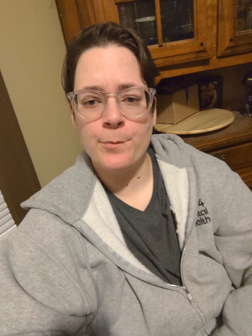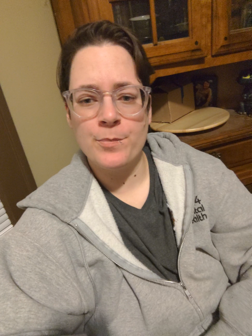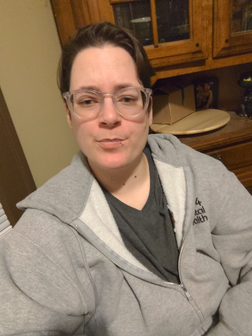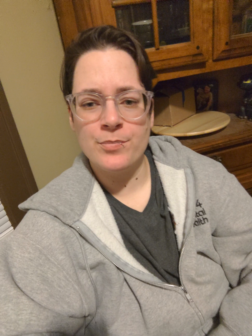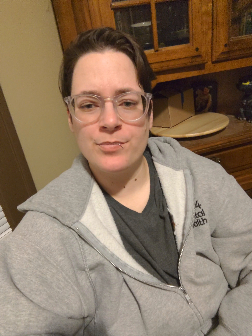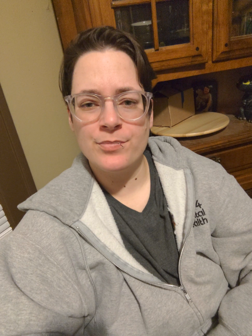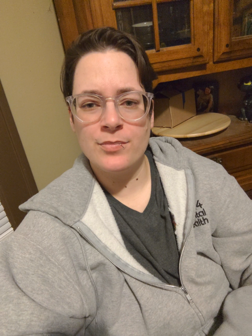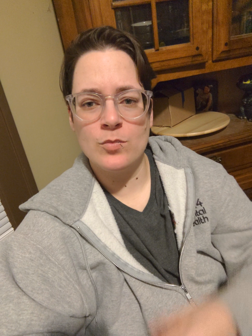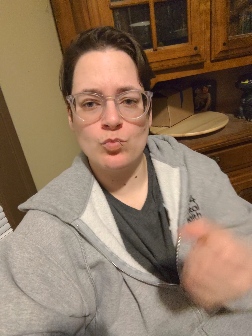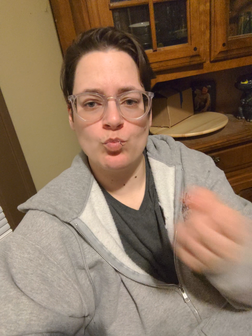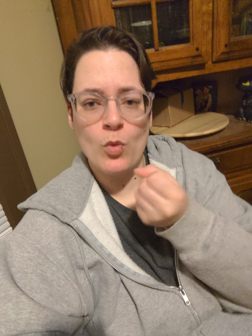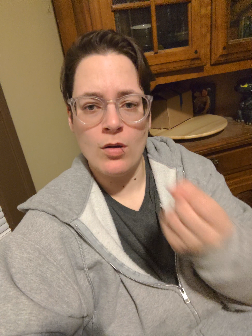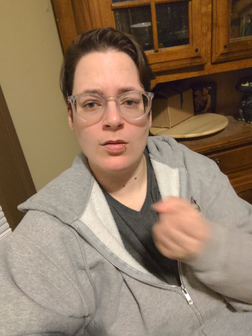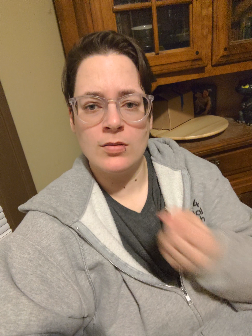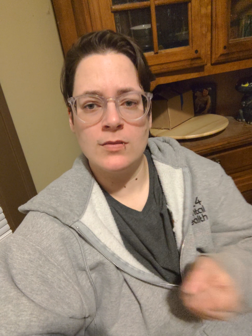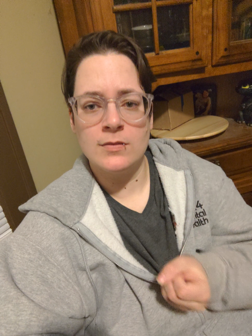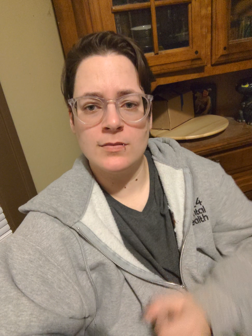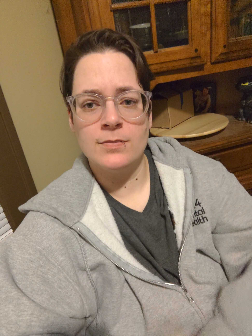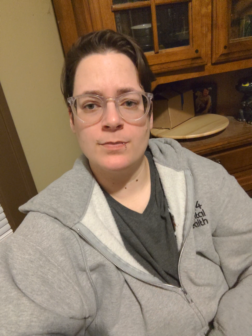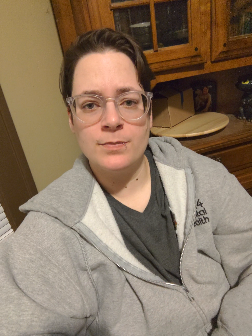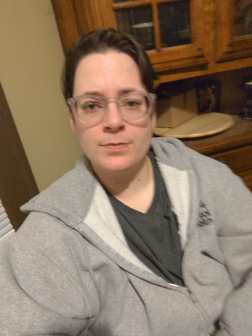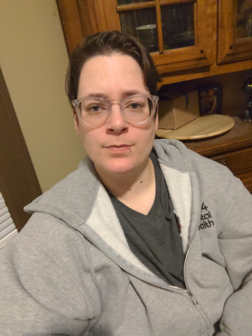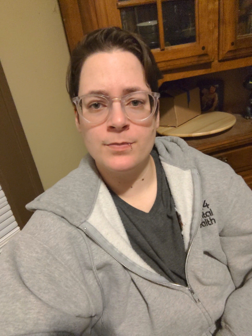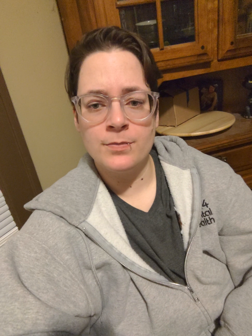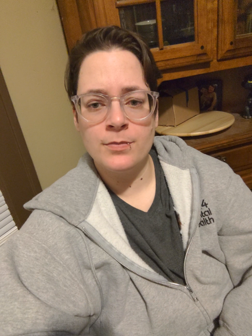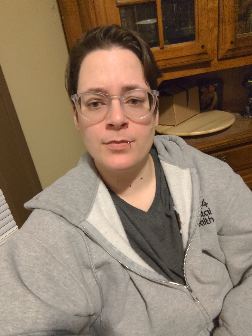drawer